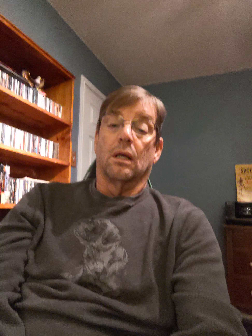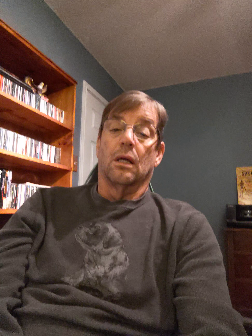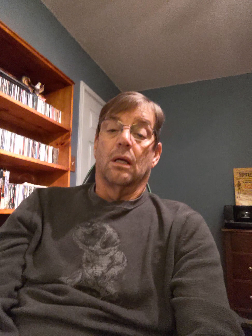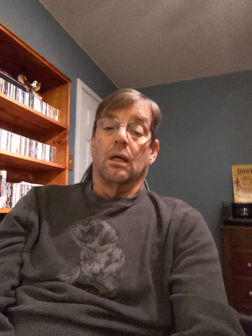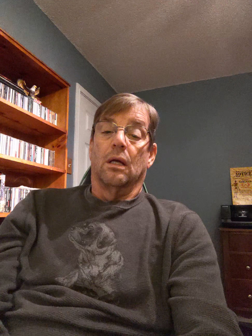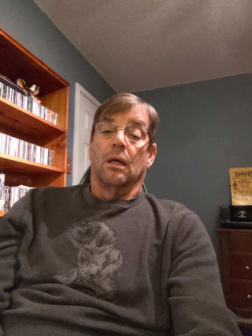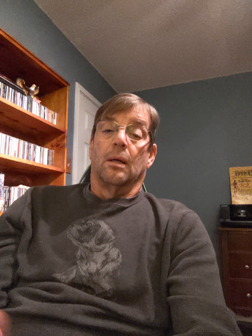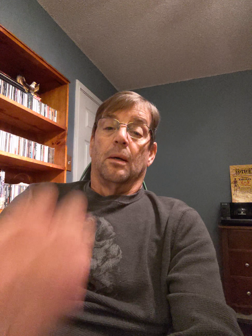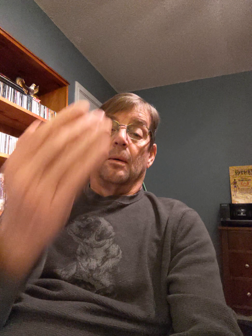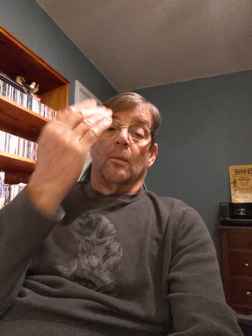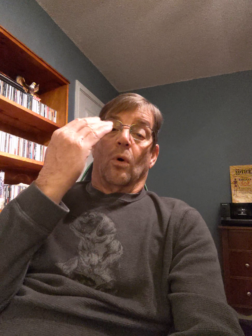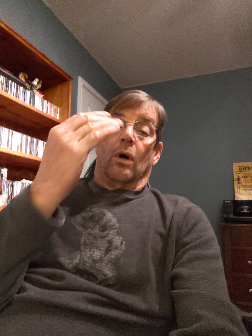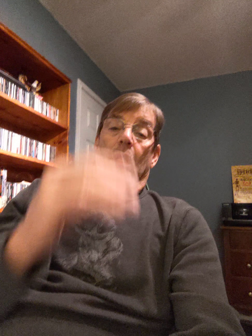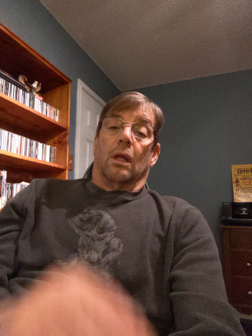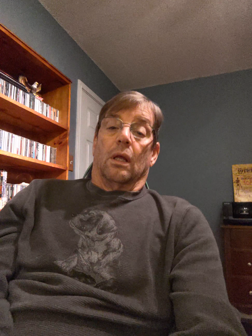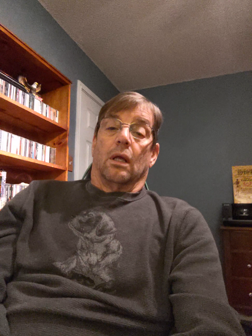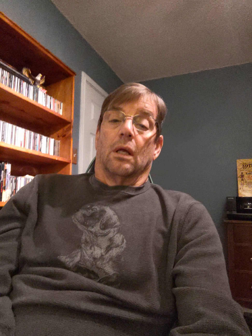morning